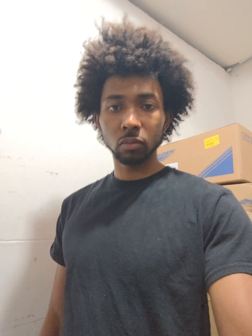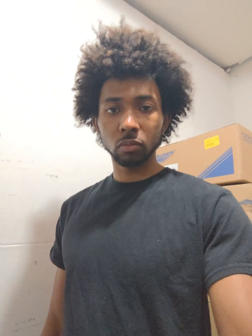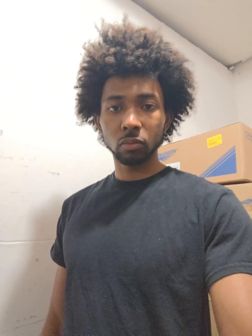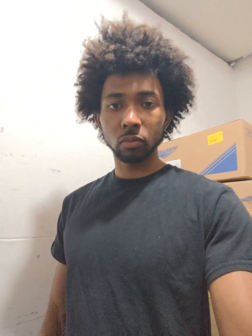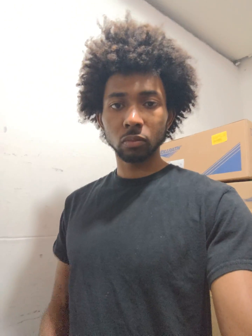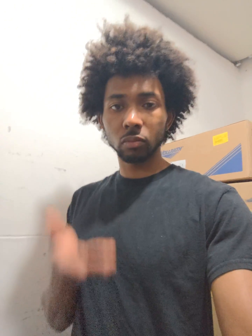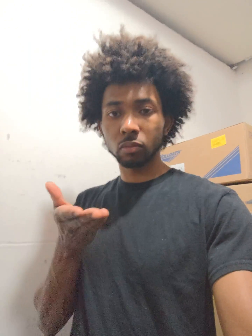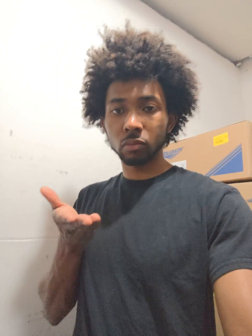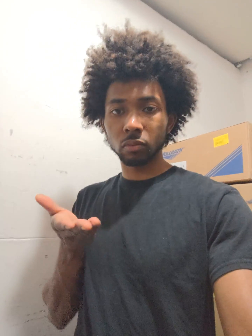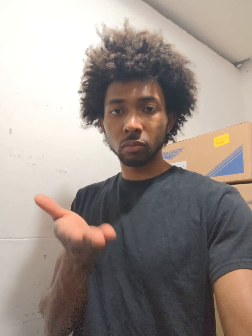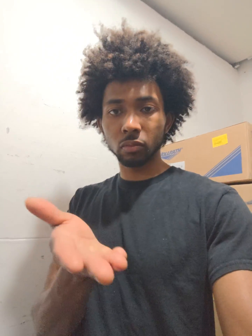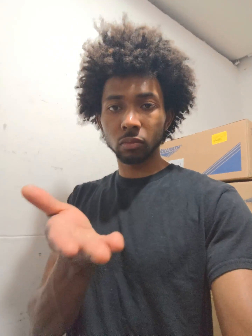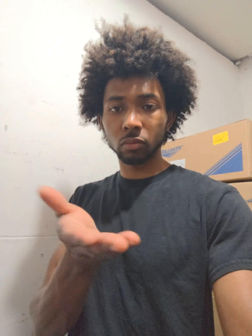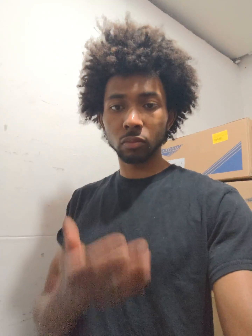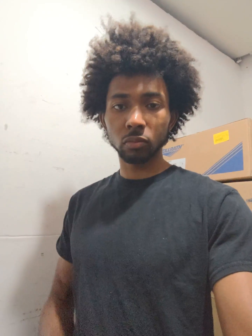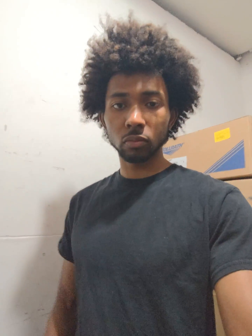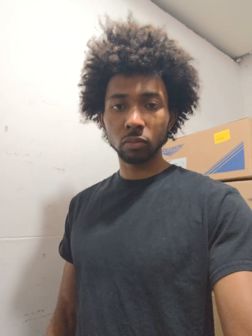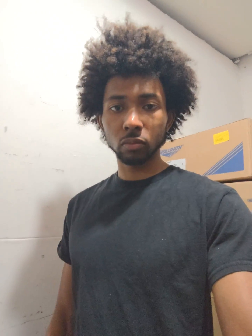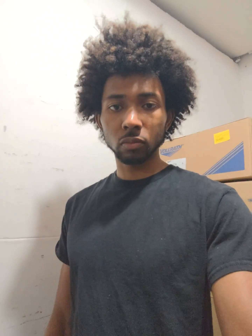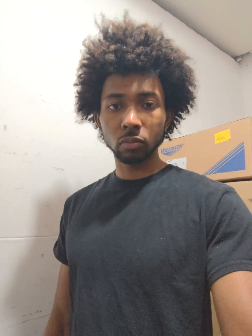oven